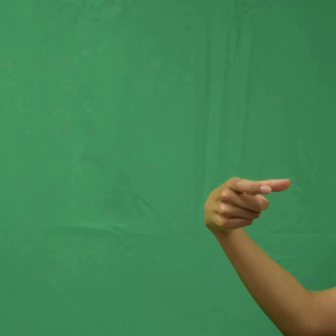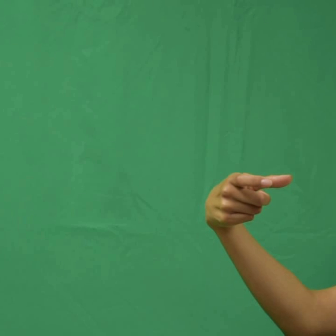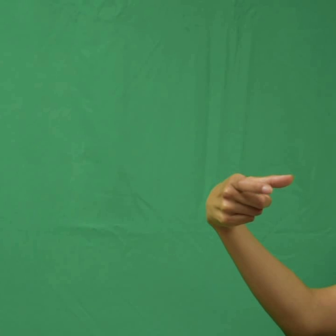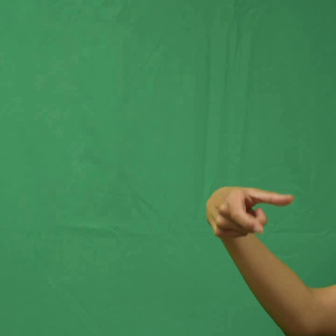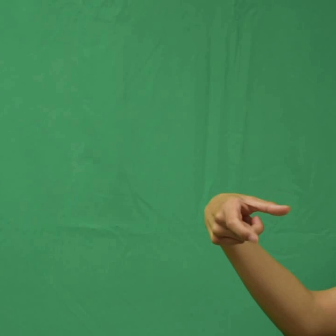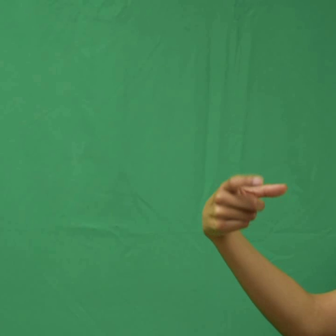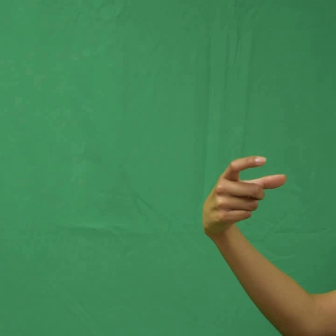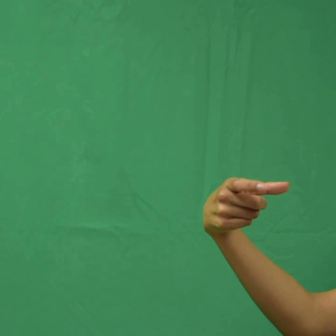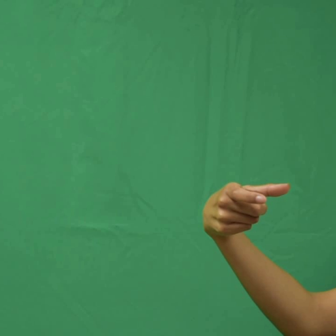Q